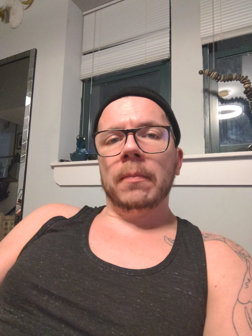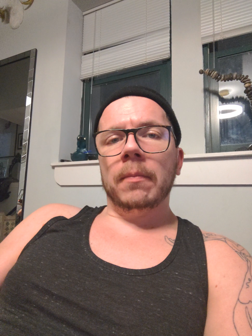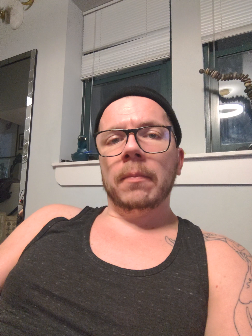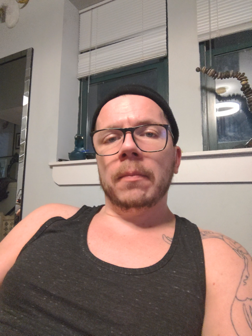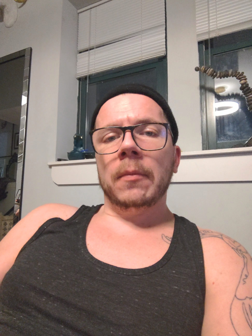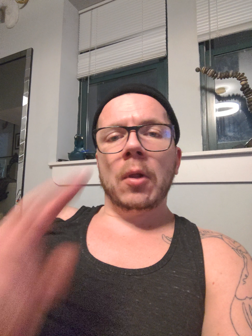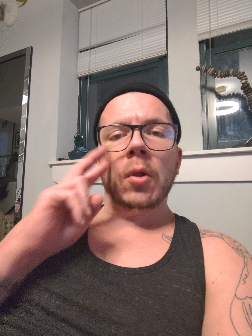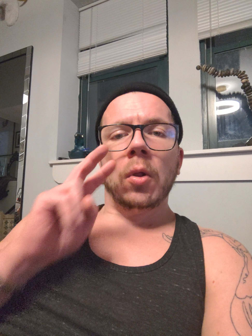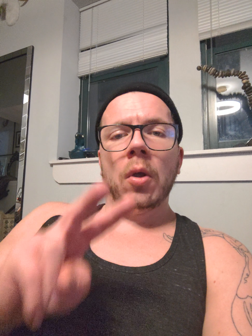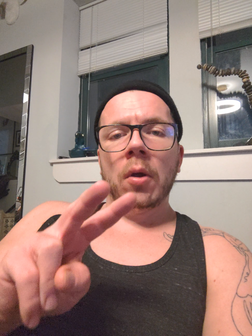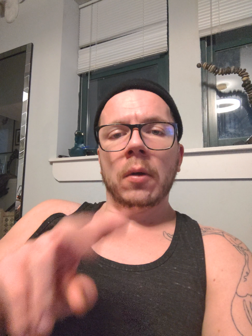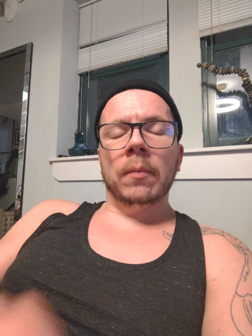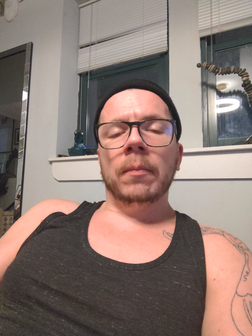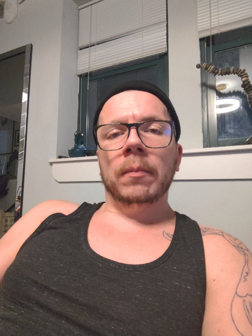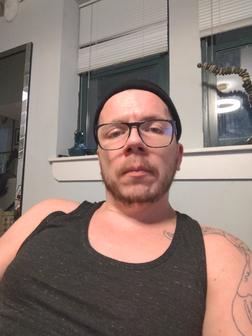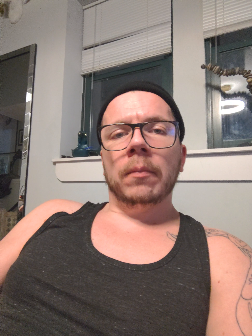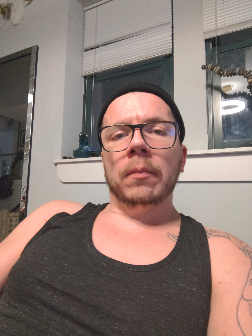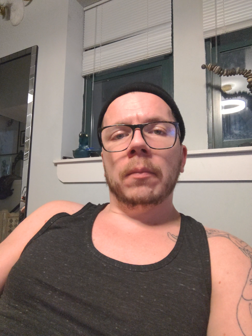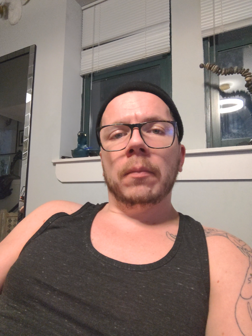look